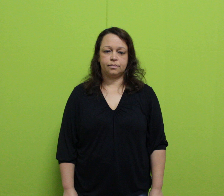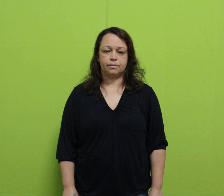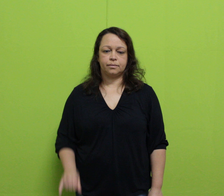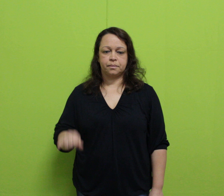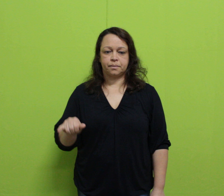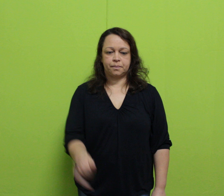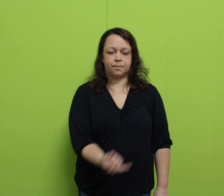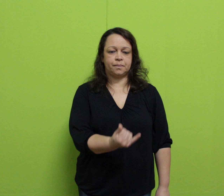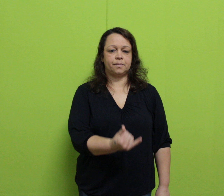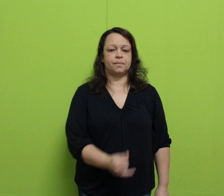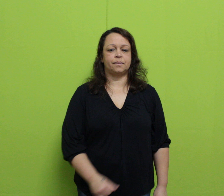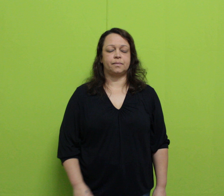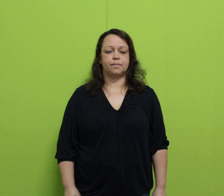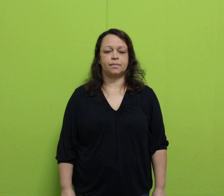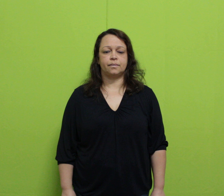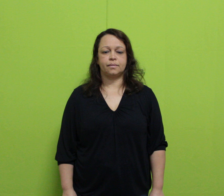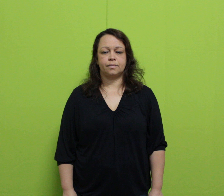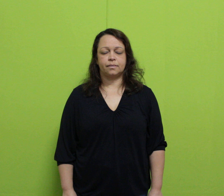aproveitar